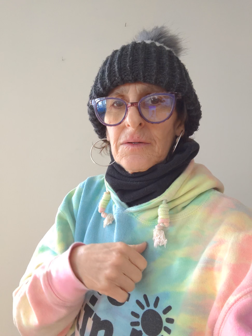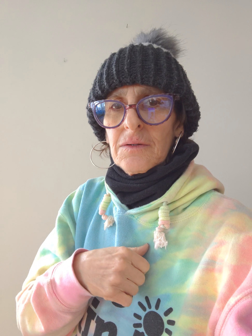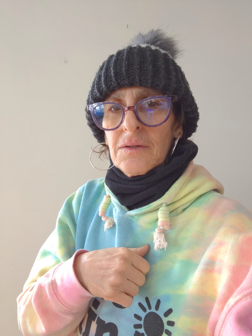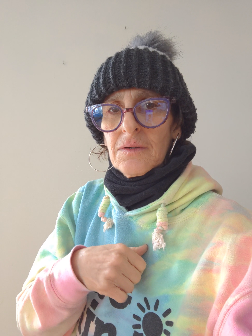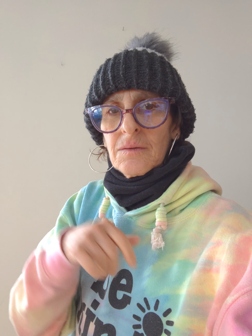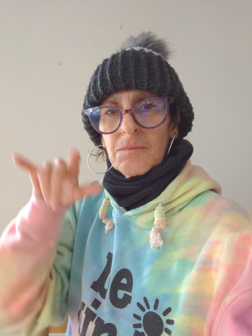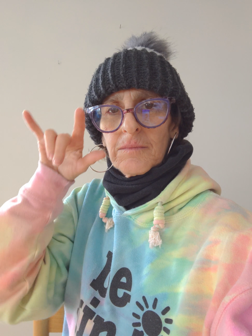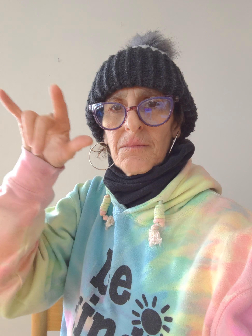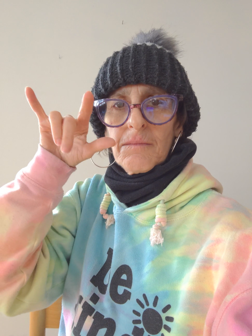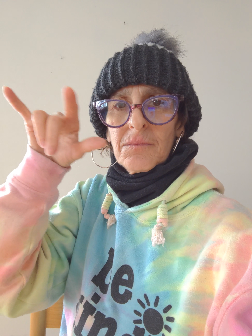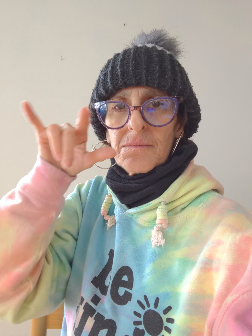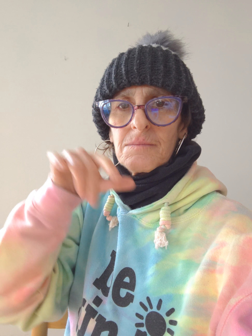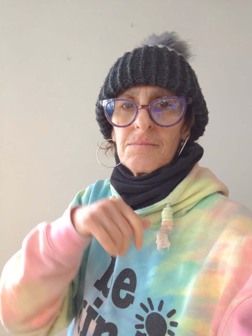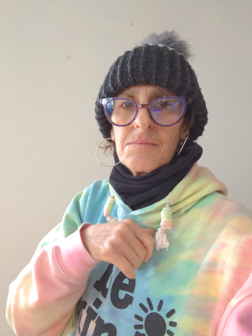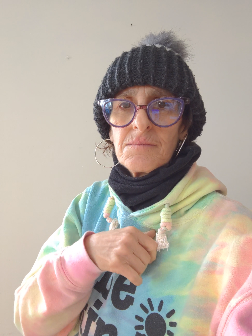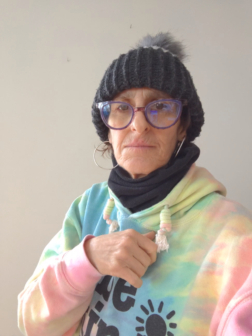airplane